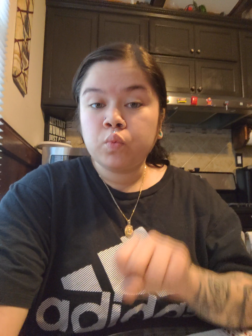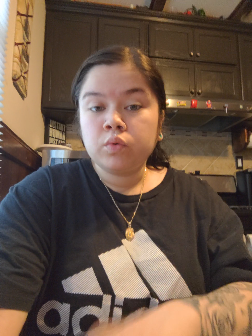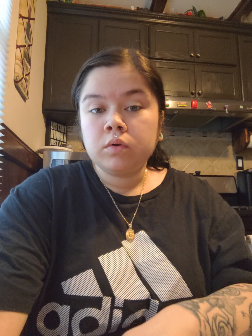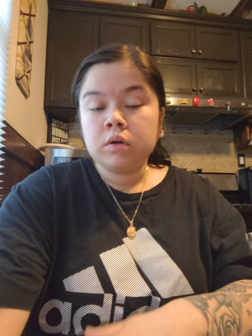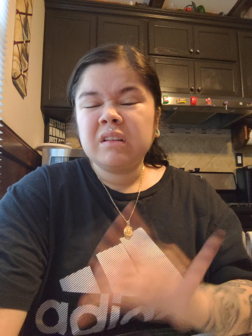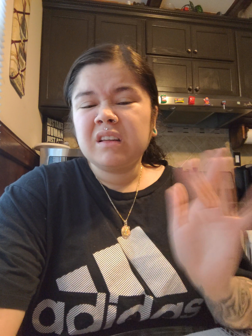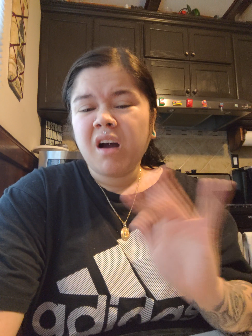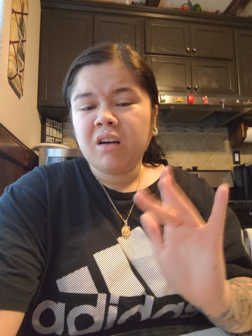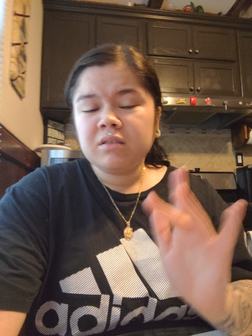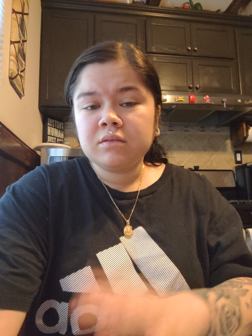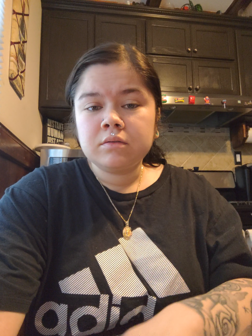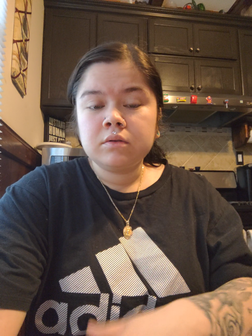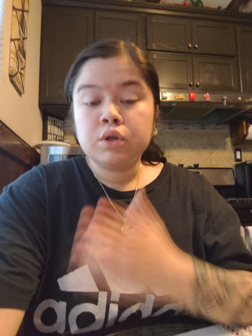yucky